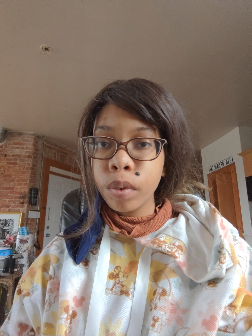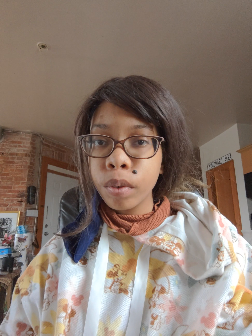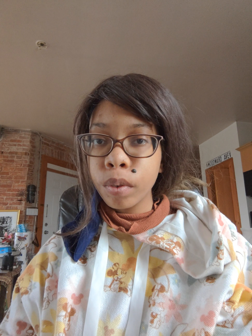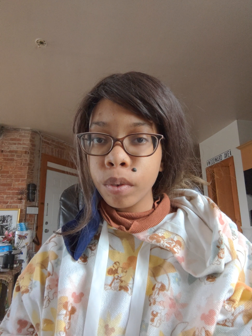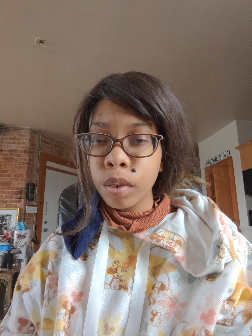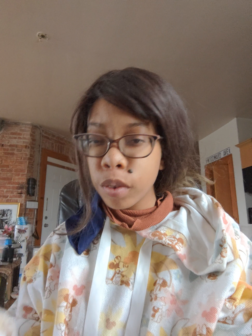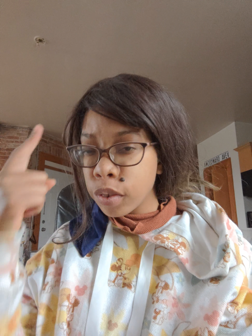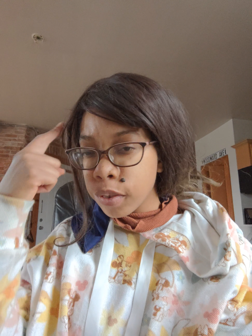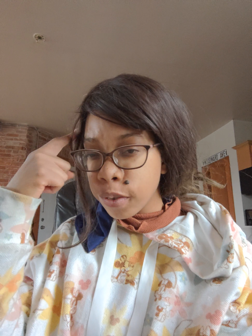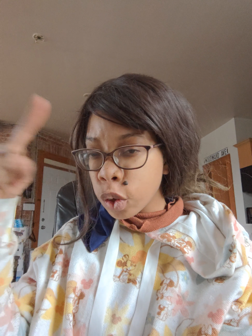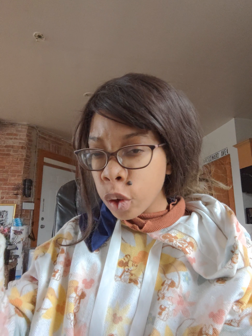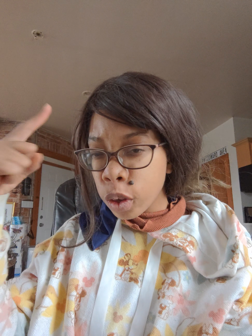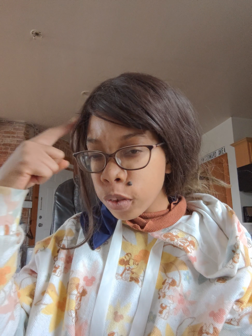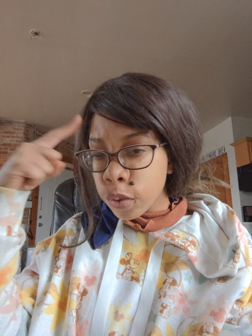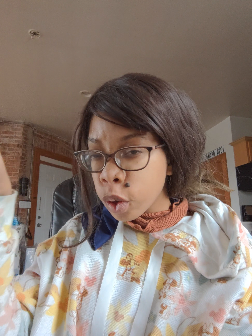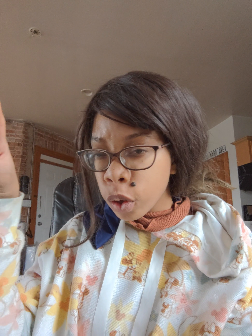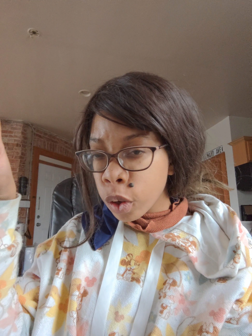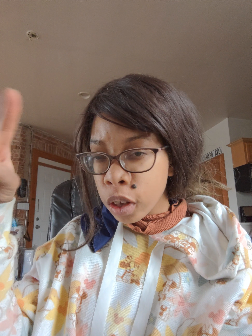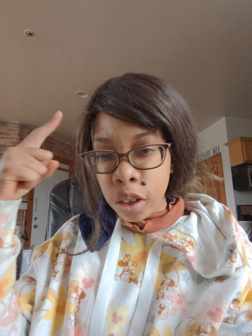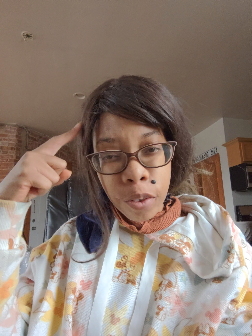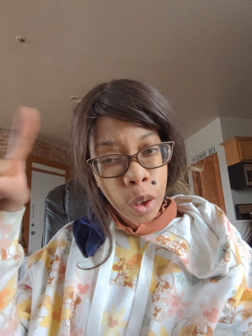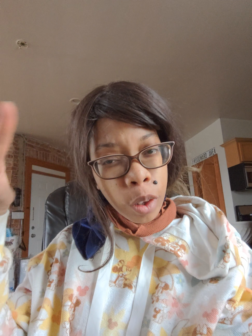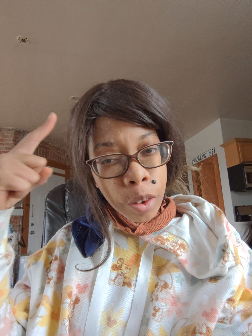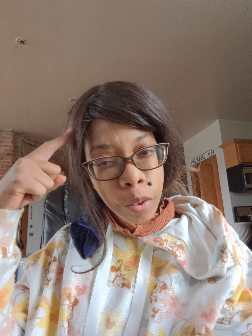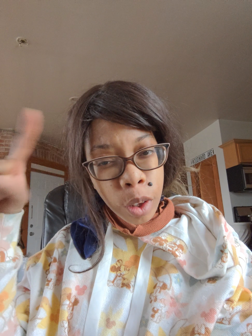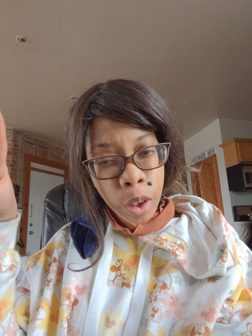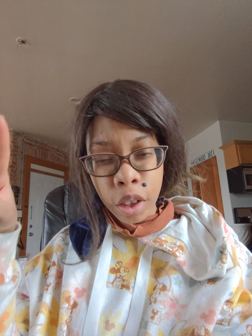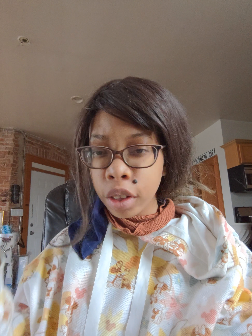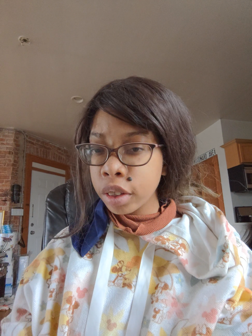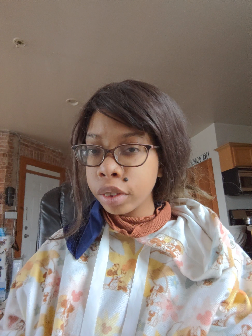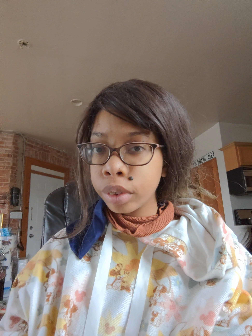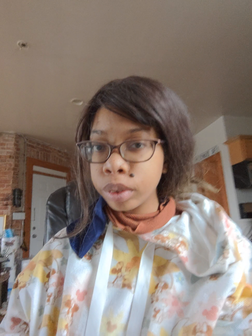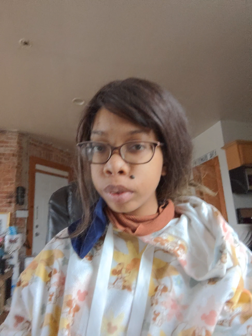for